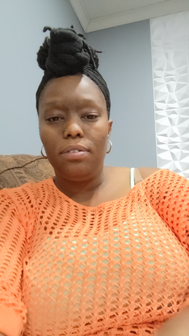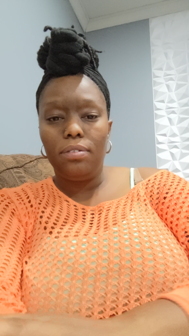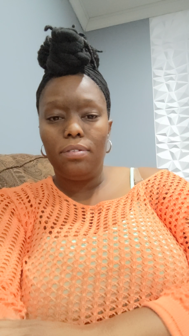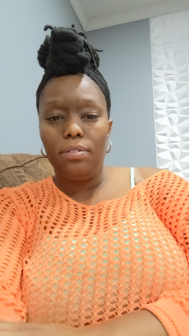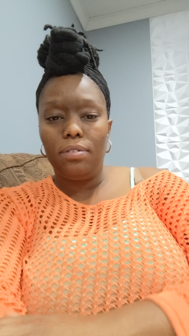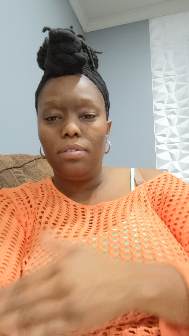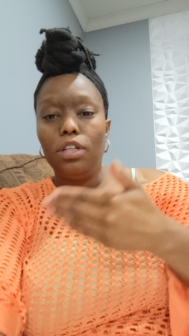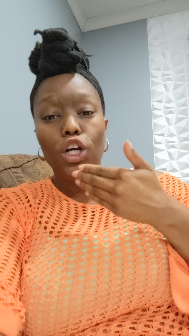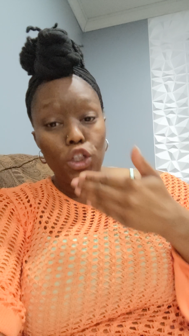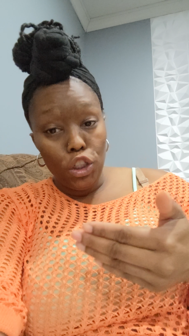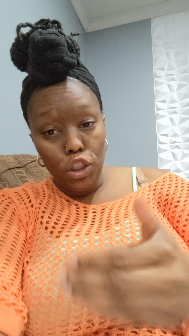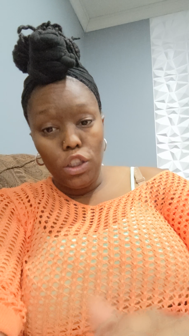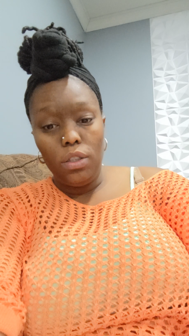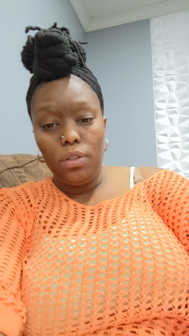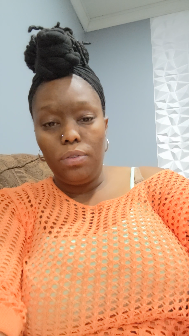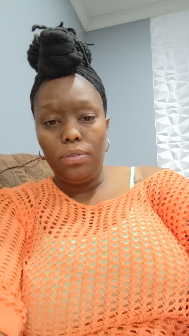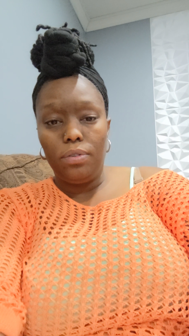good